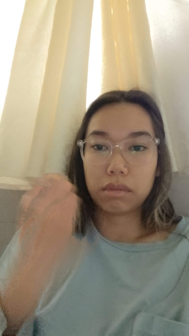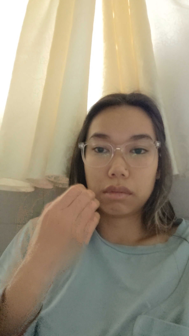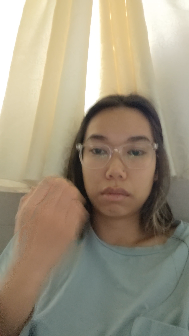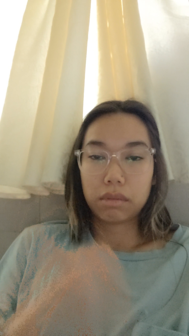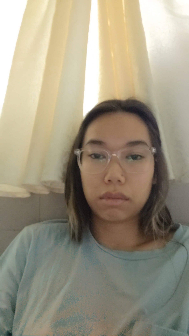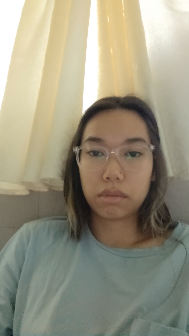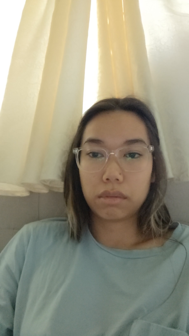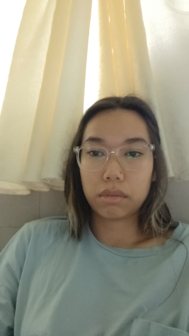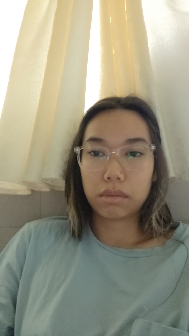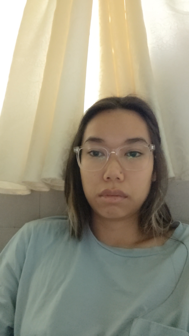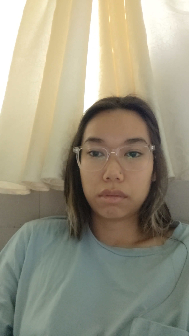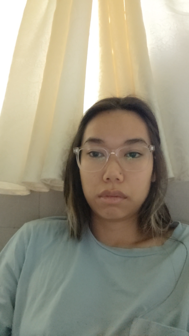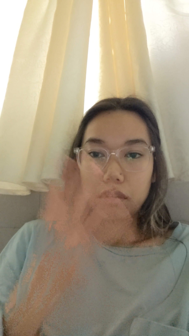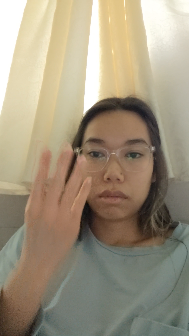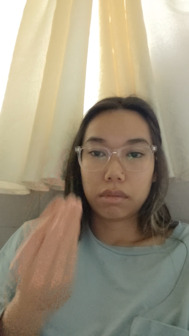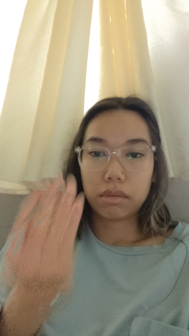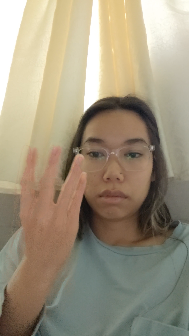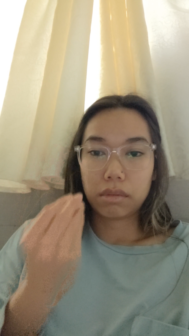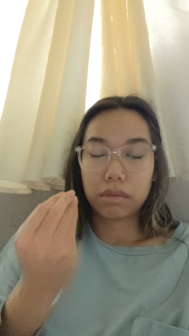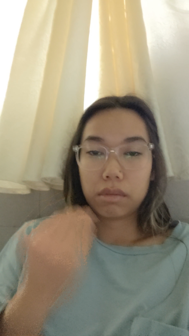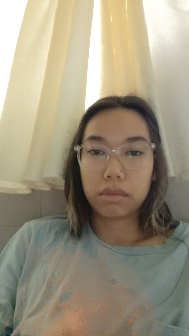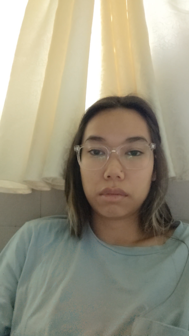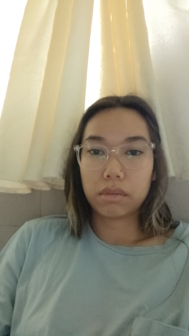gentle